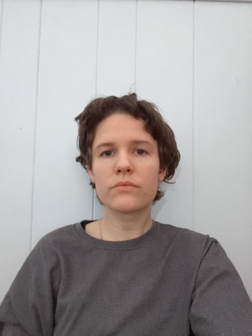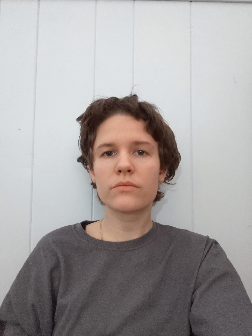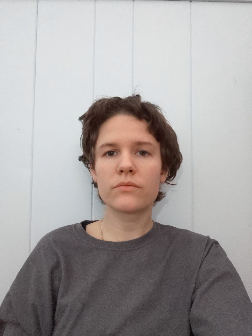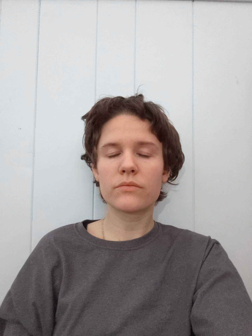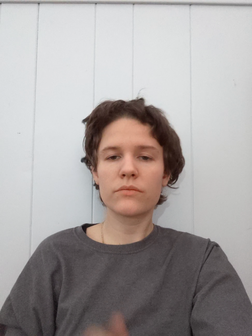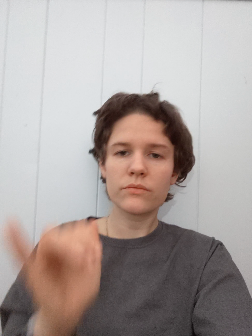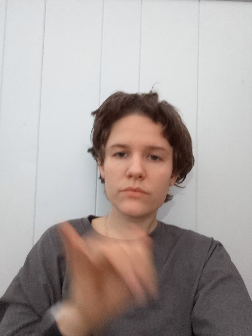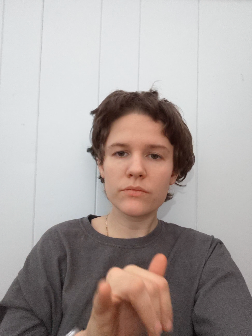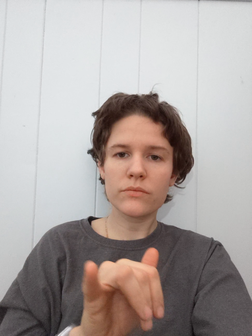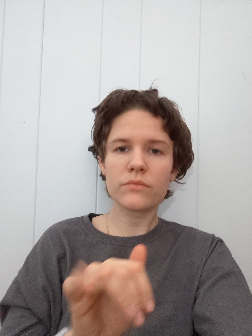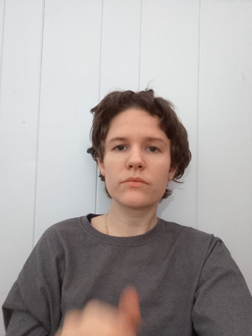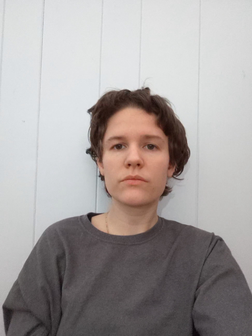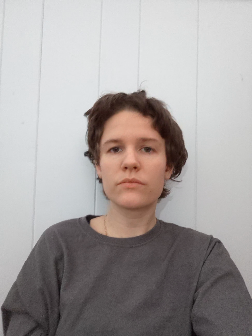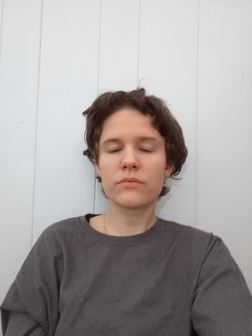that